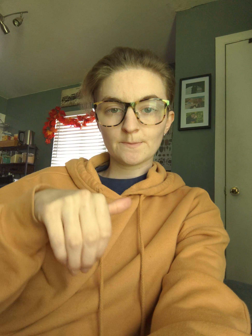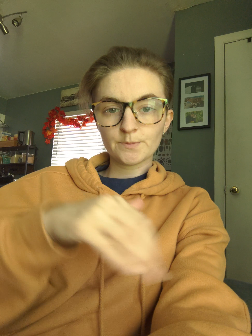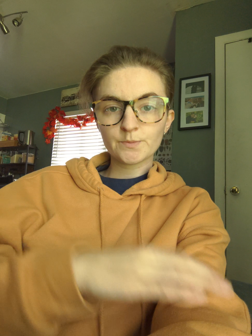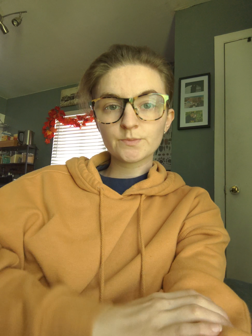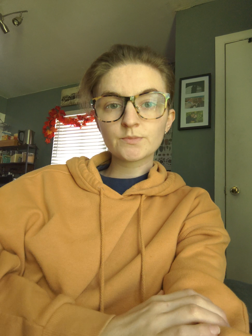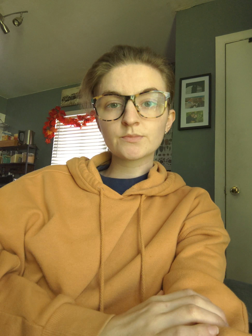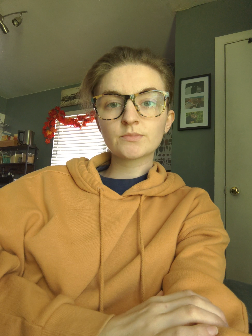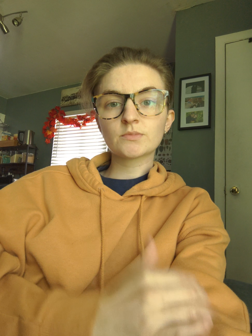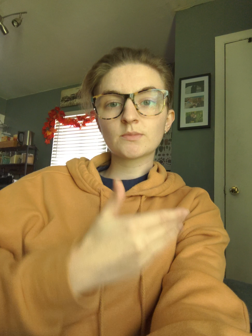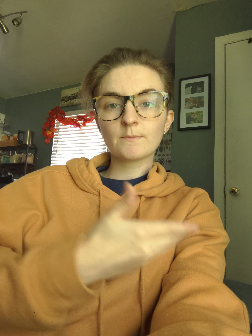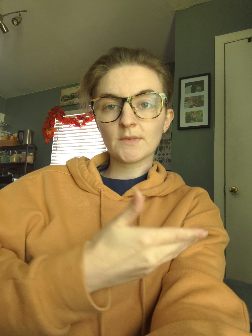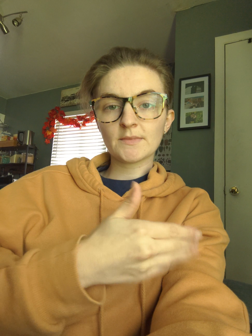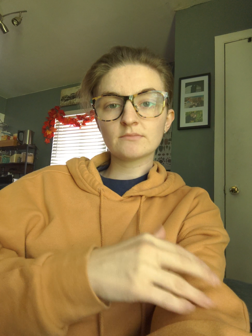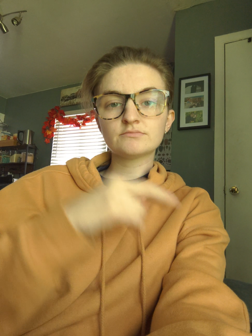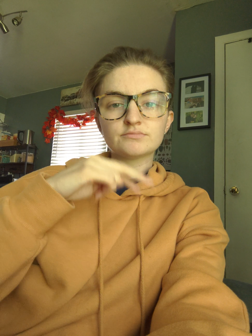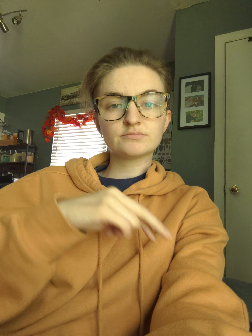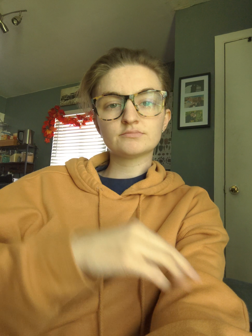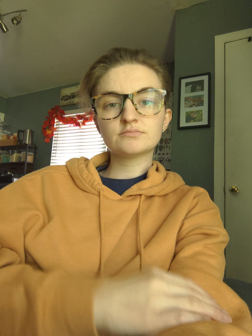baby